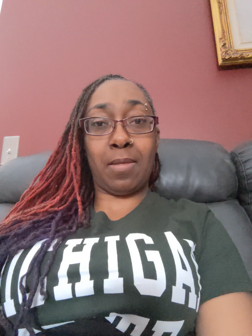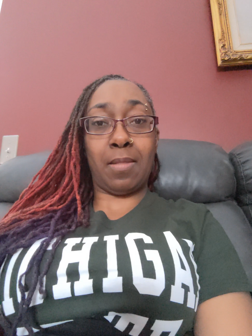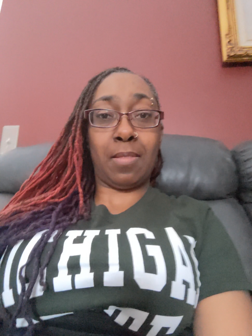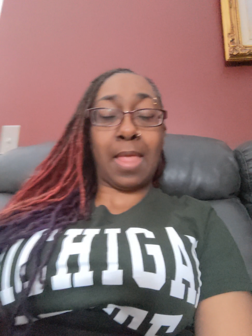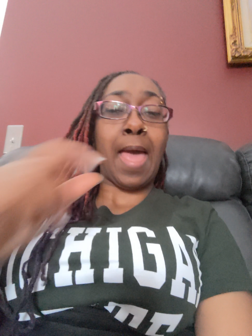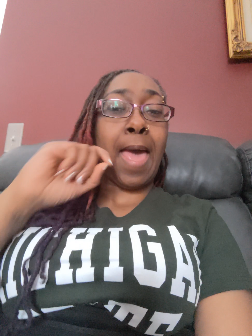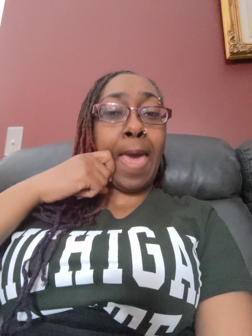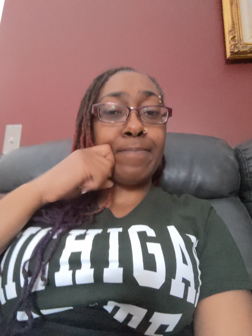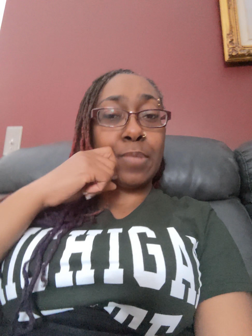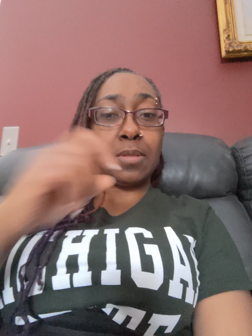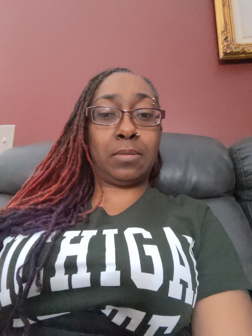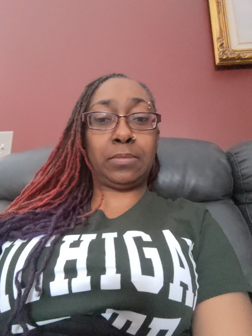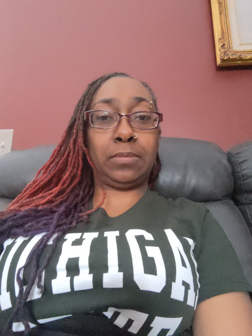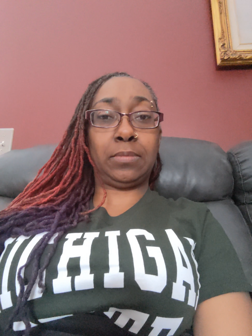apple